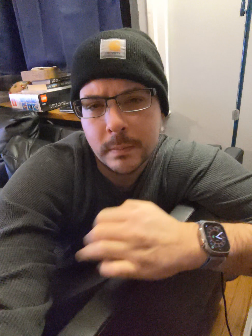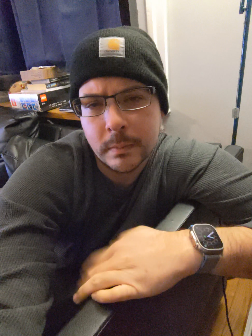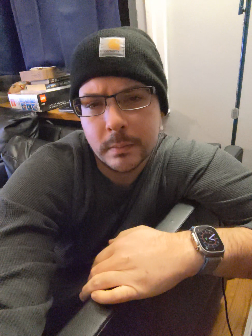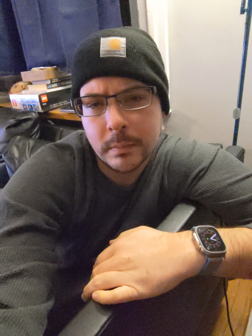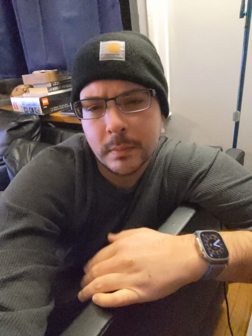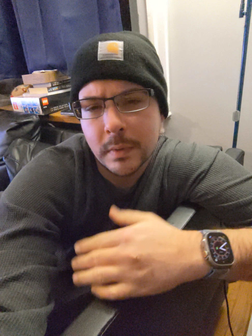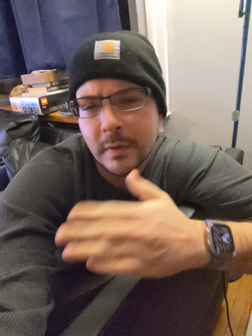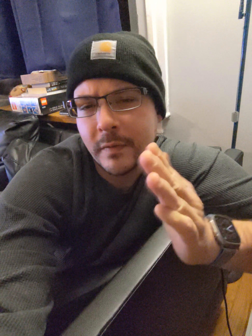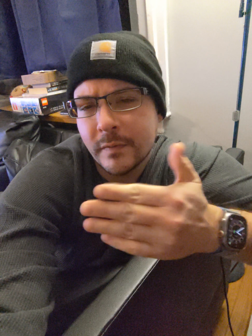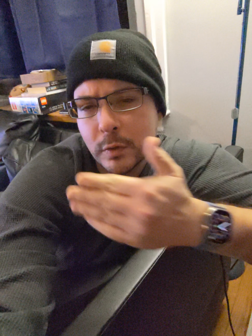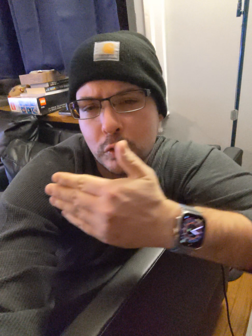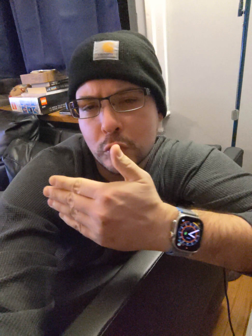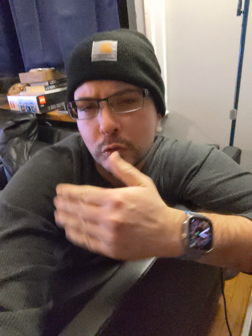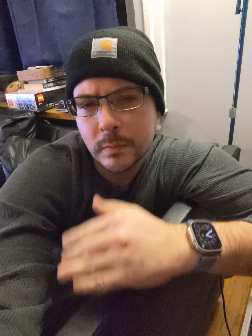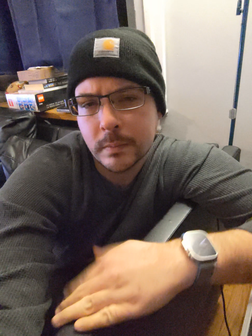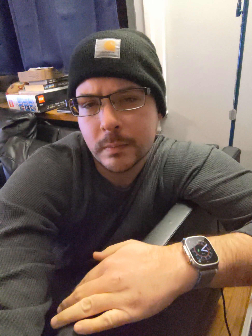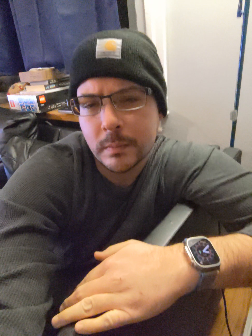fish